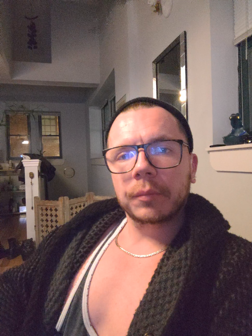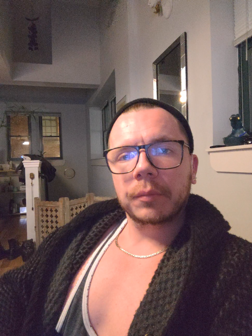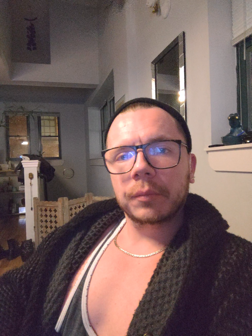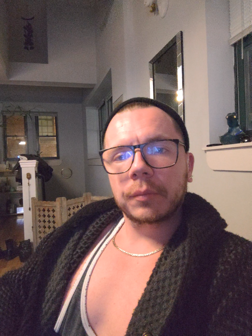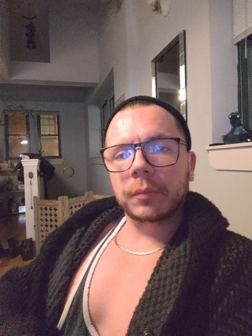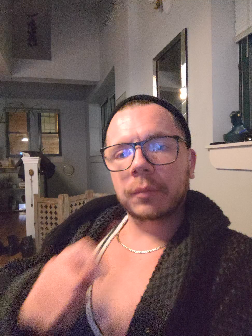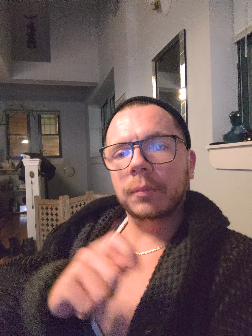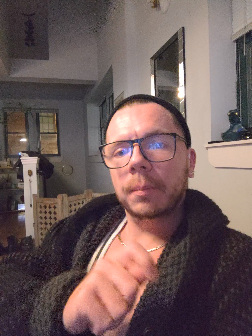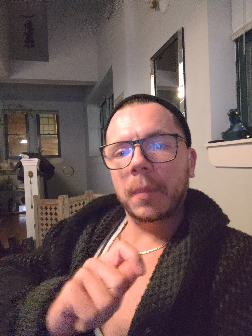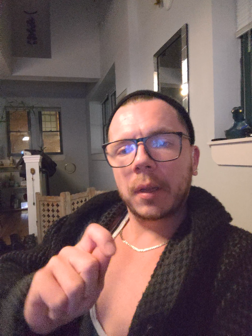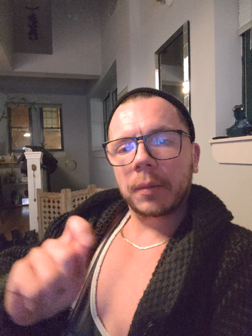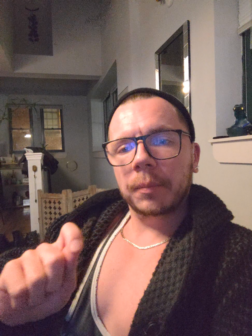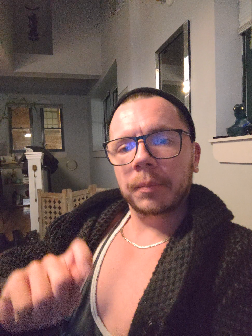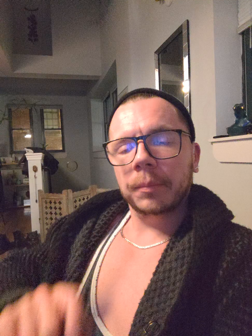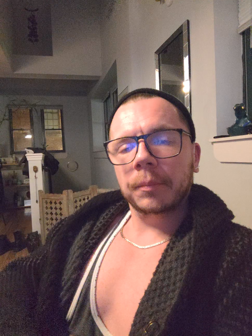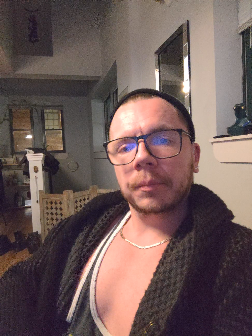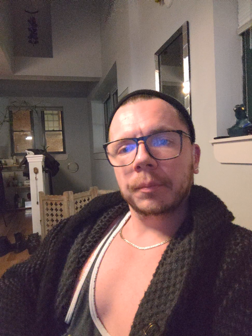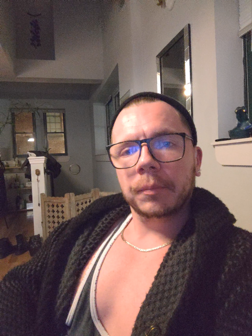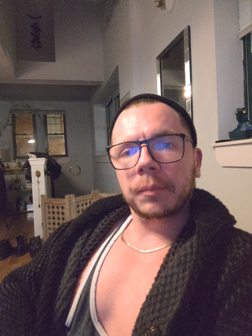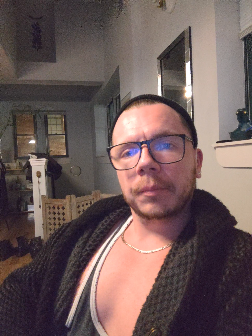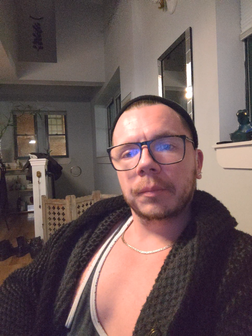pen